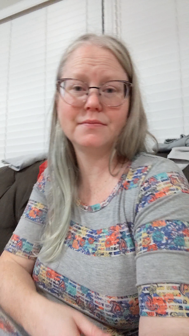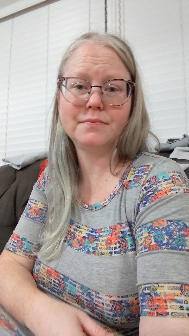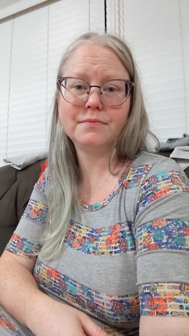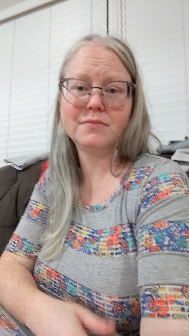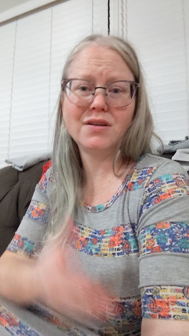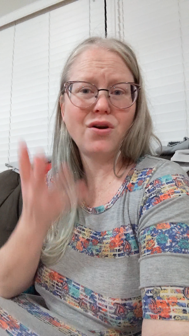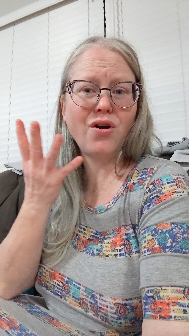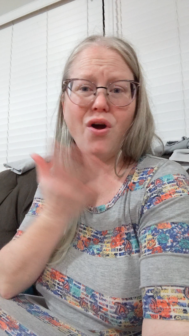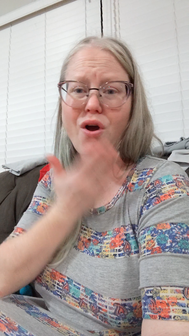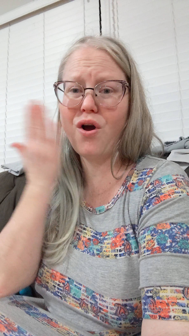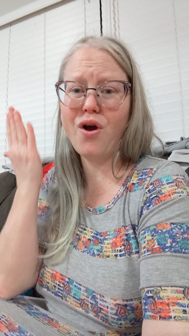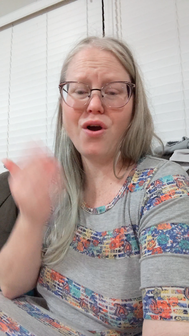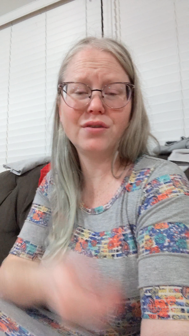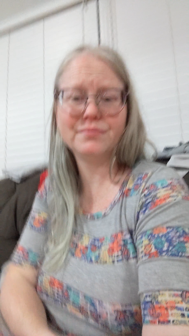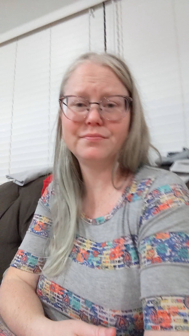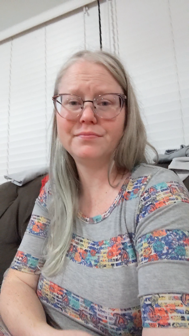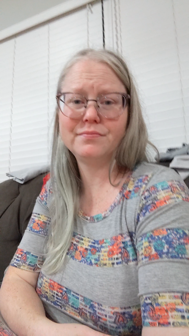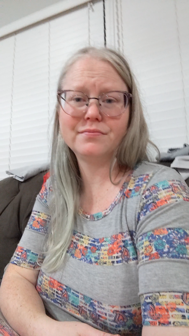all gone